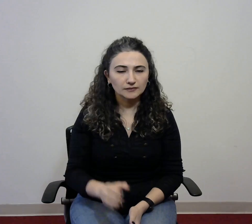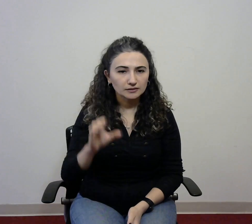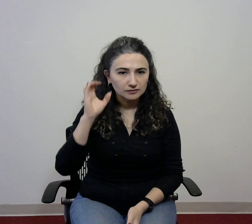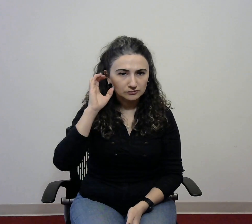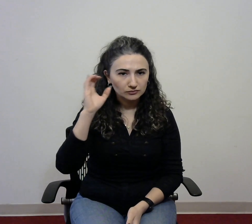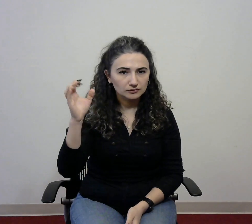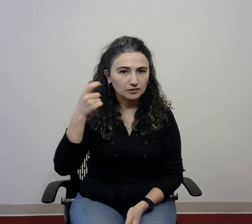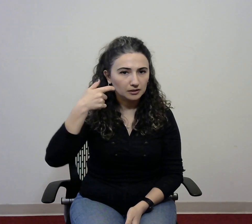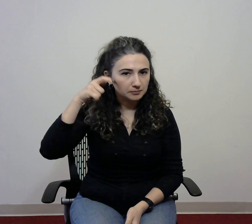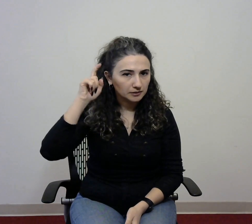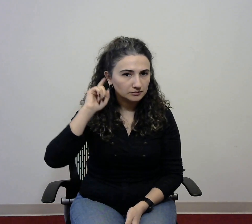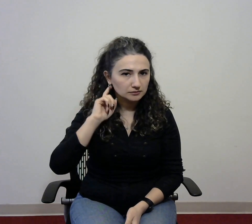eşitmə aparatı